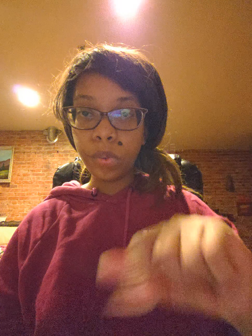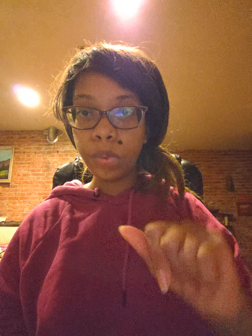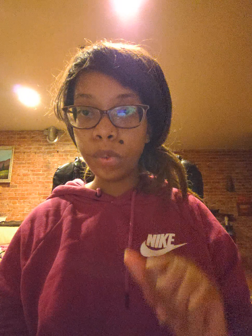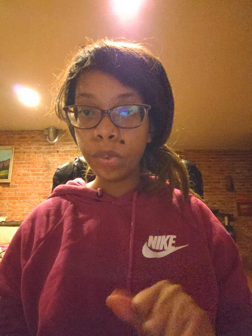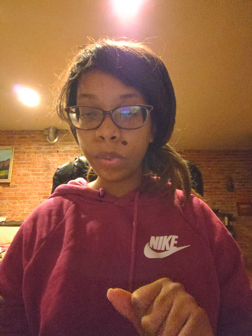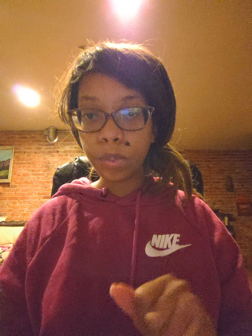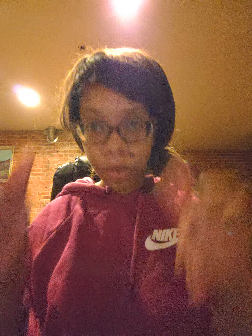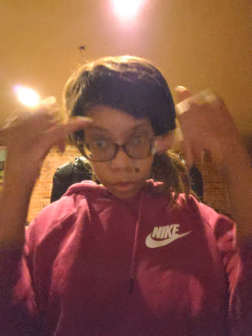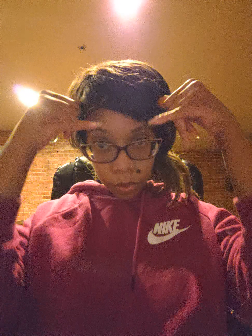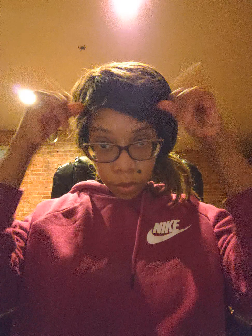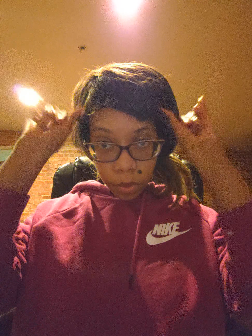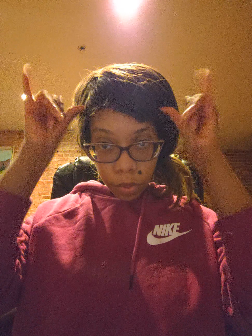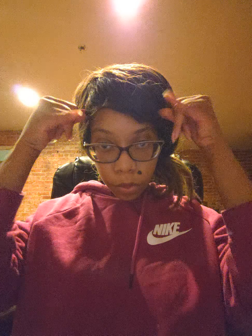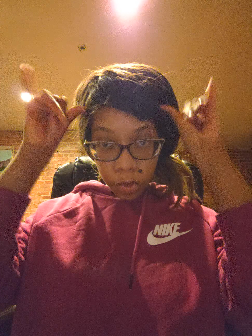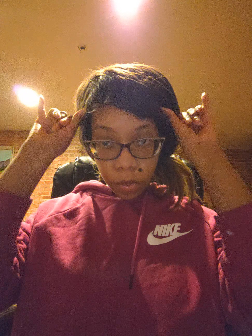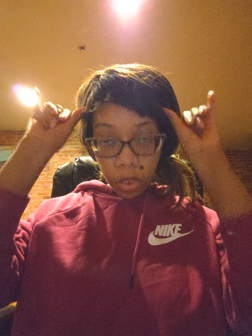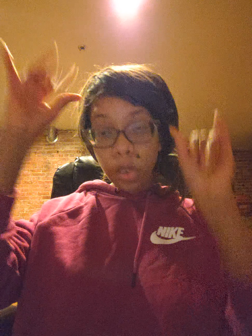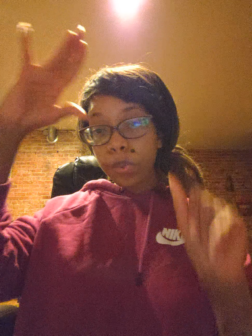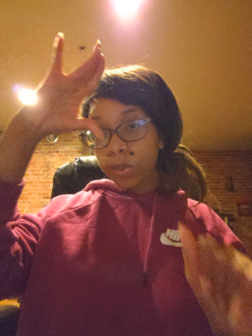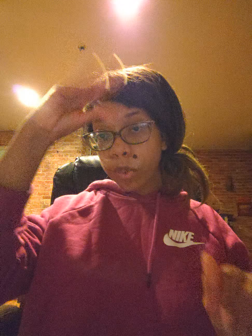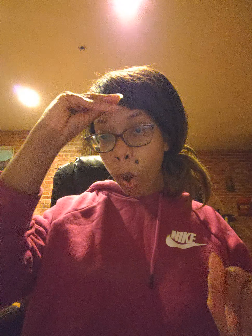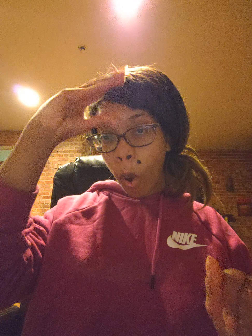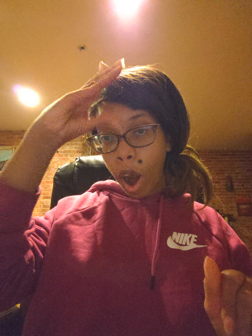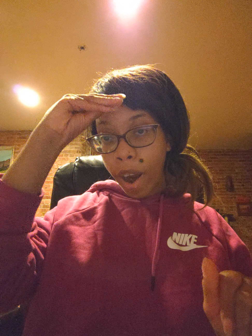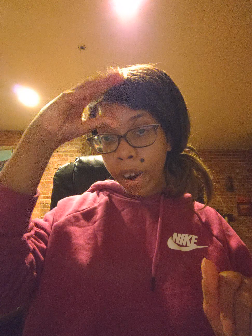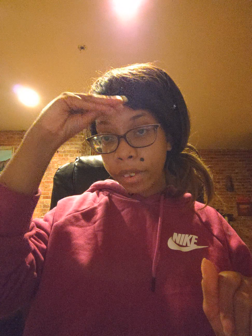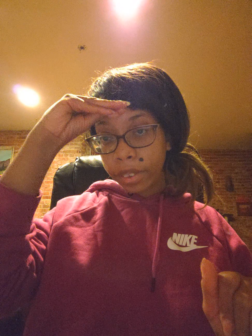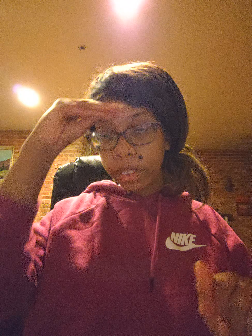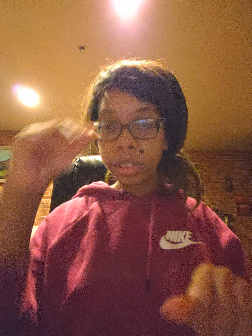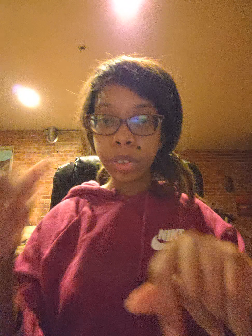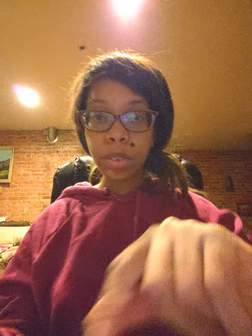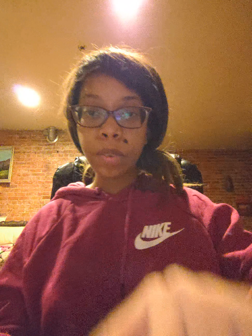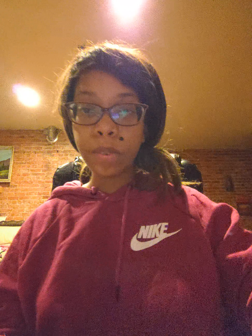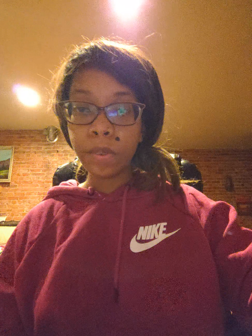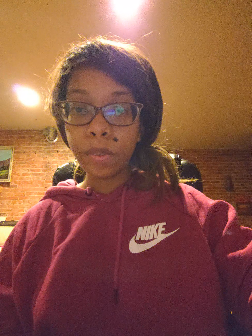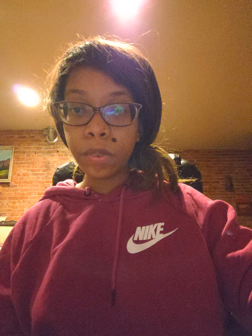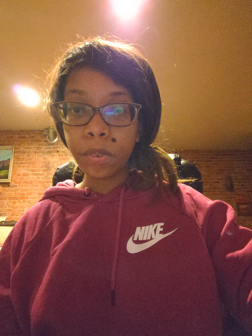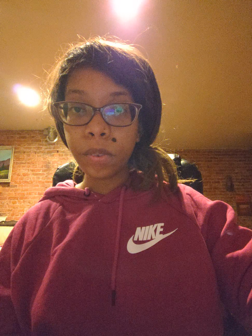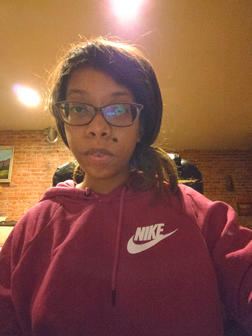cowboy